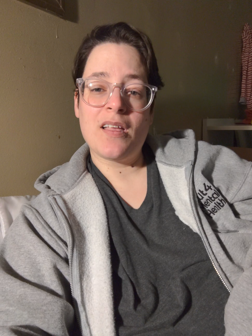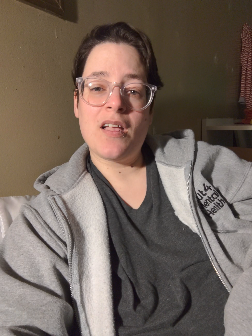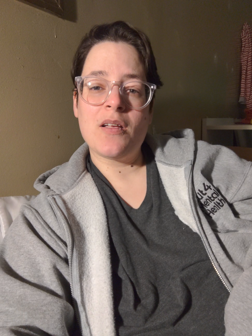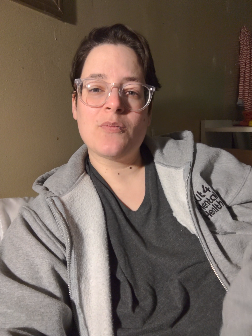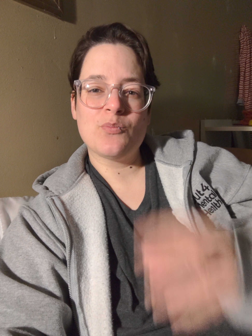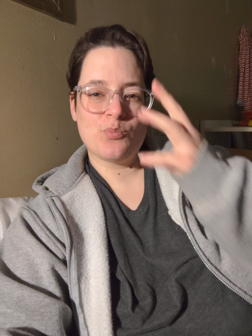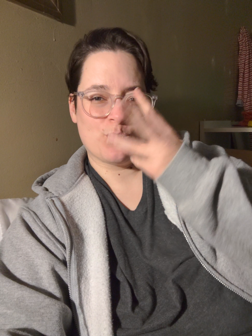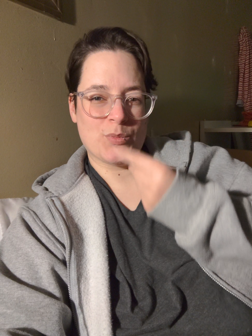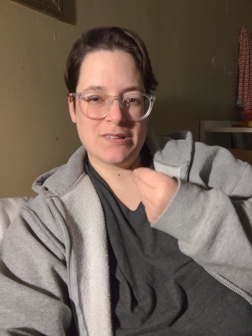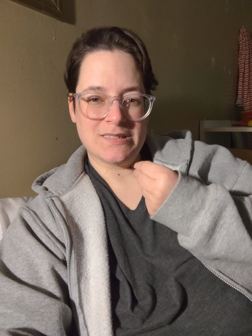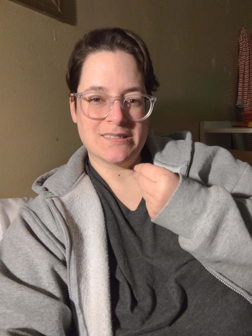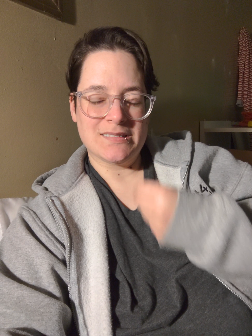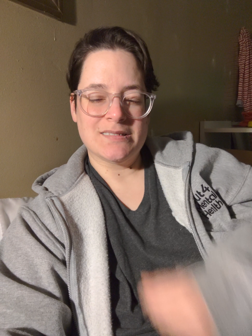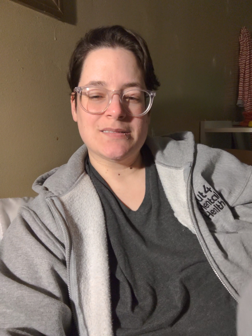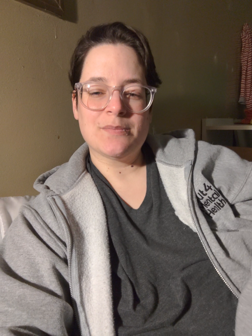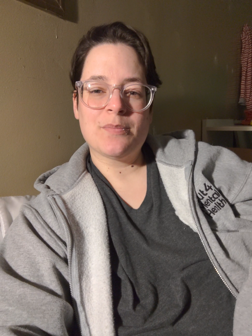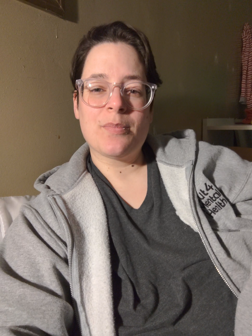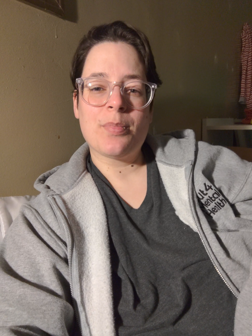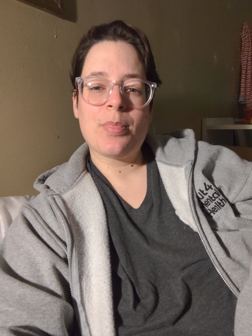pretty